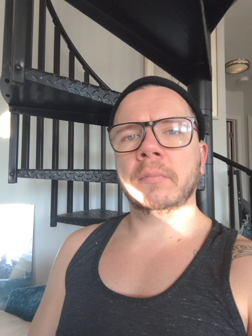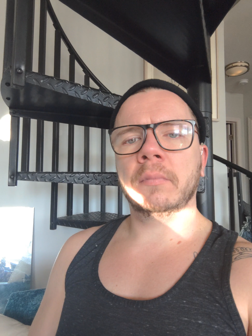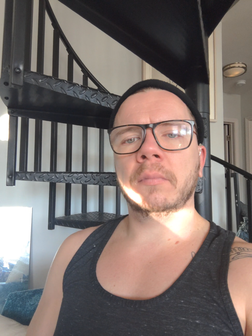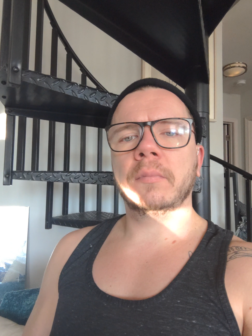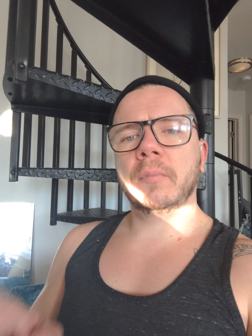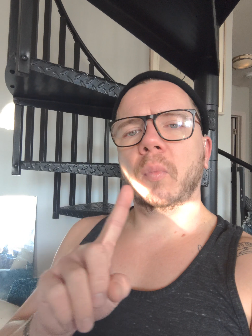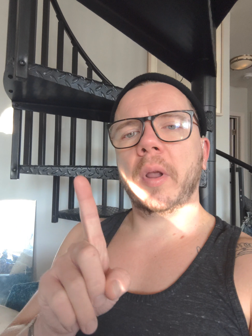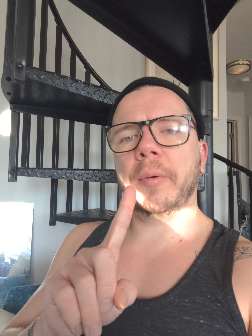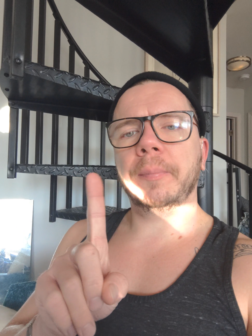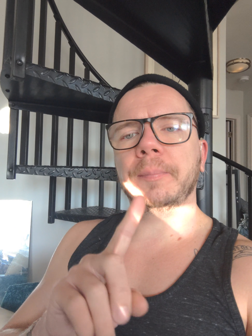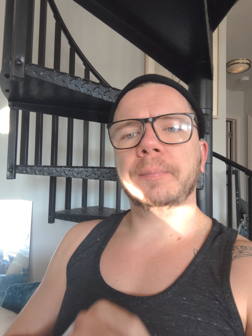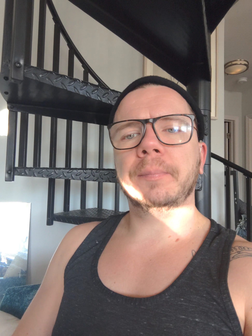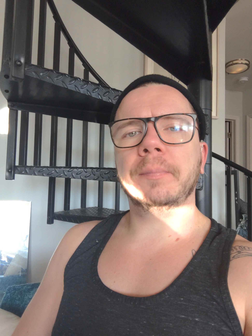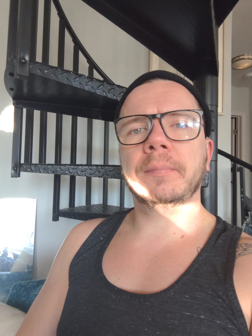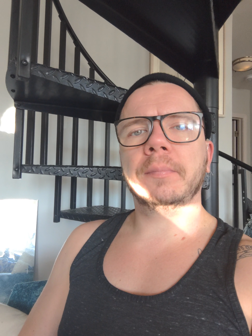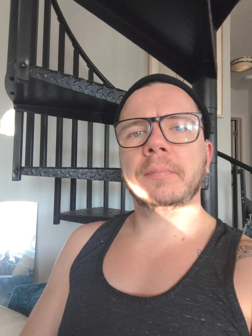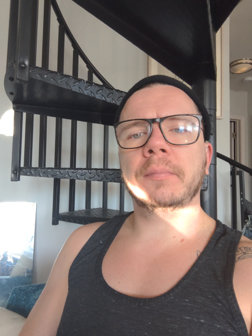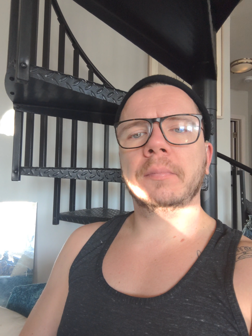where